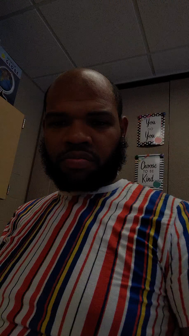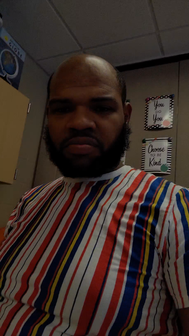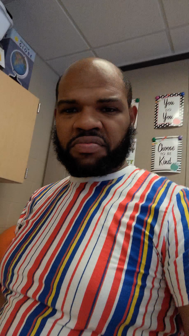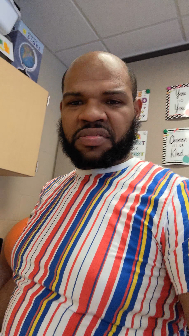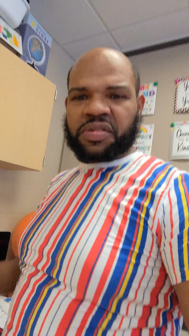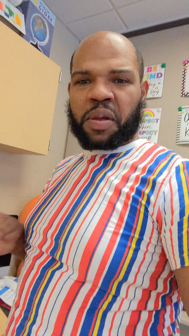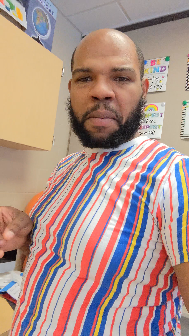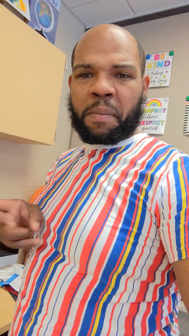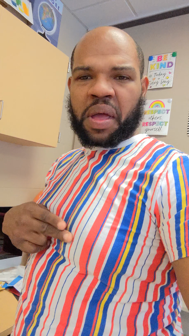belt